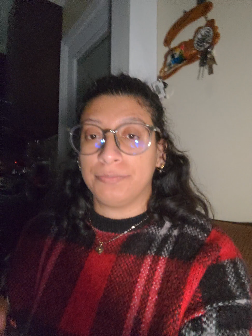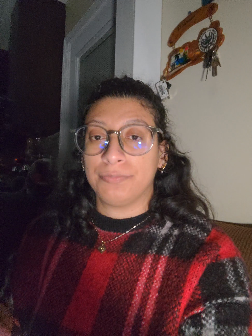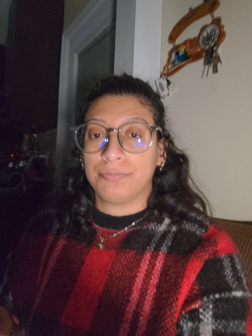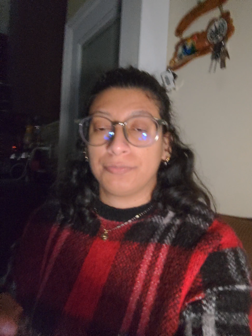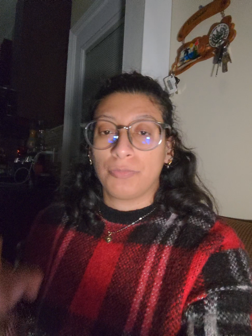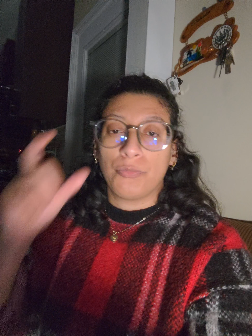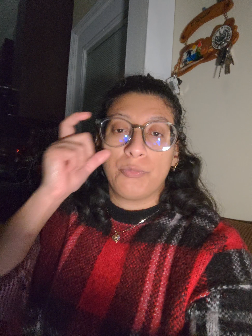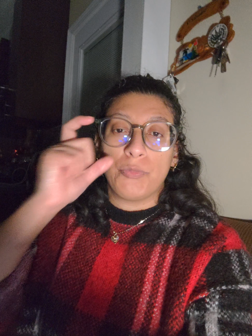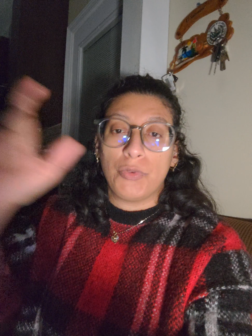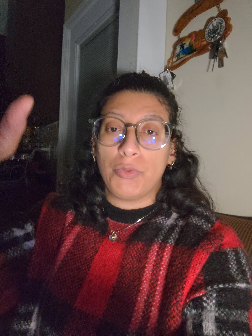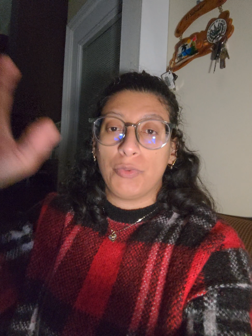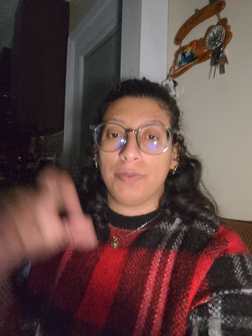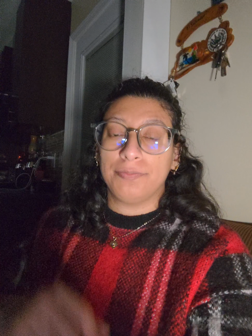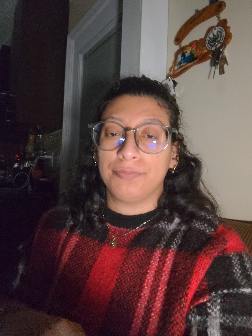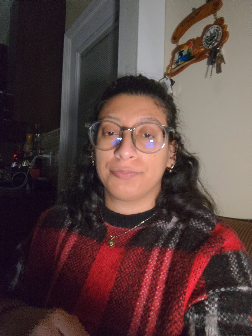moon